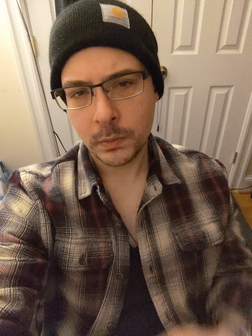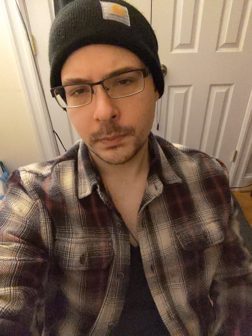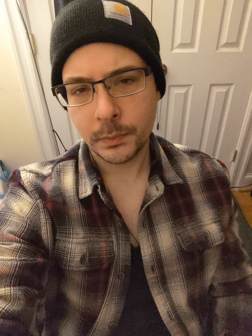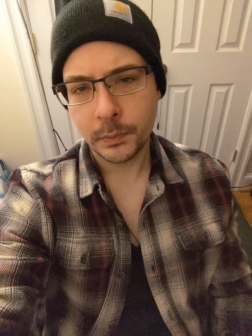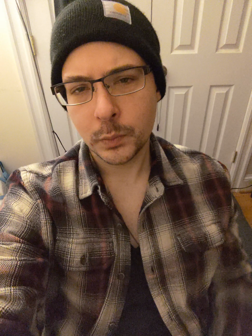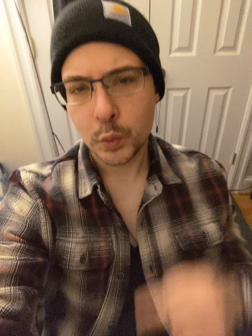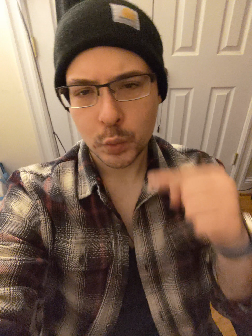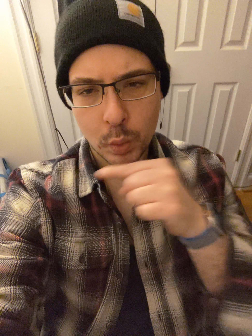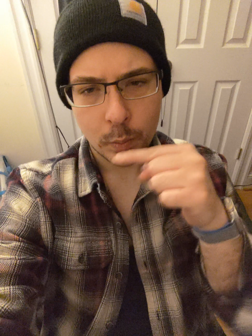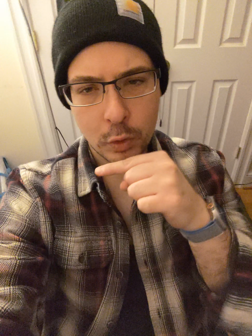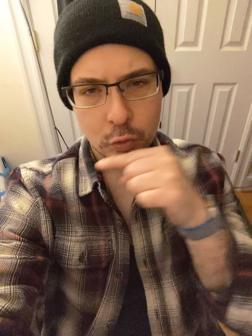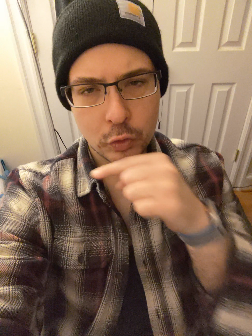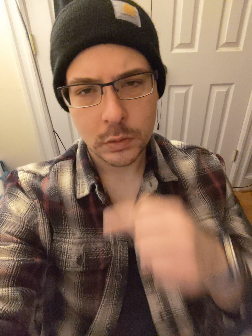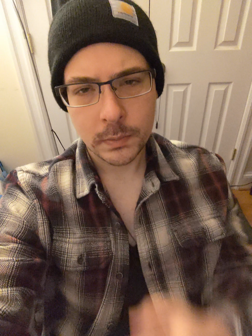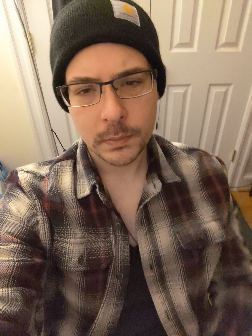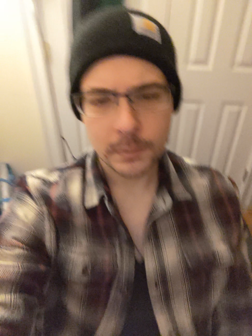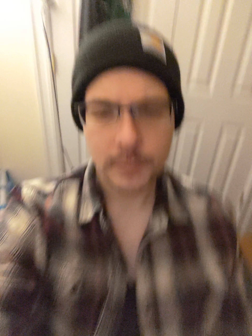toothbrush